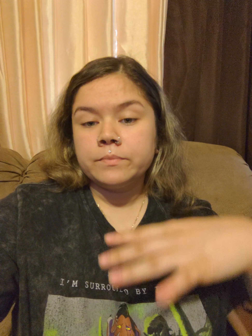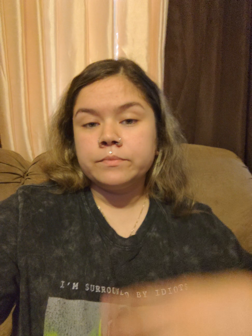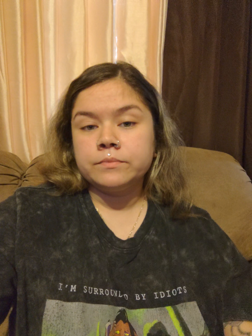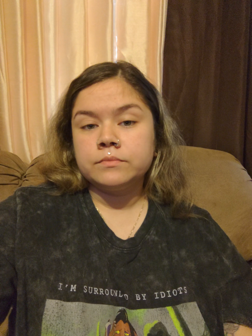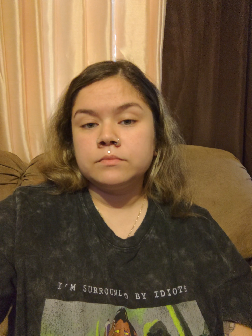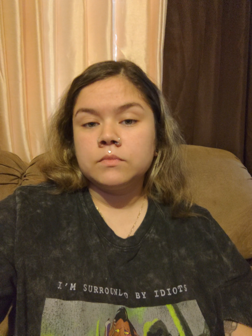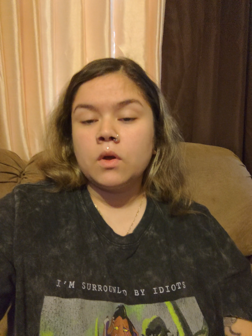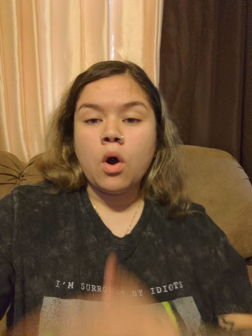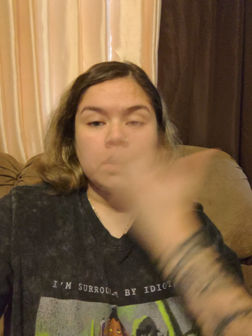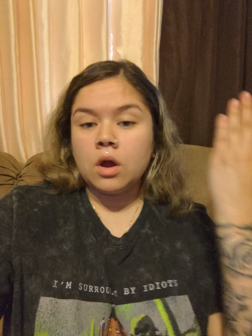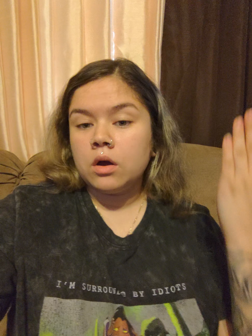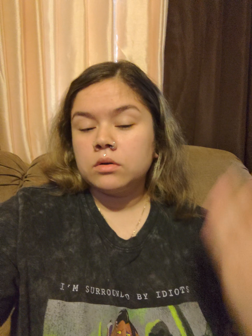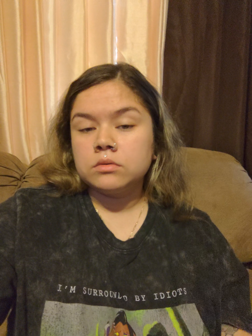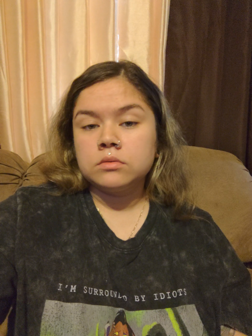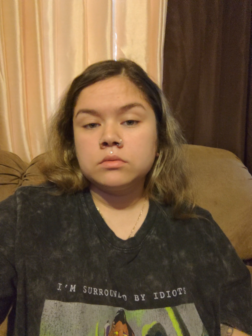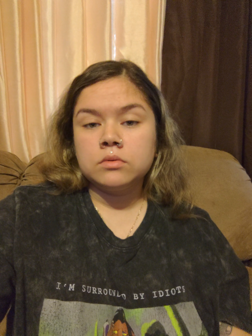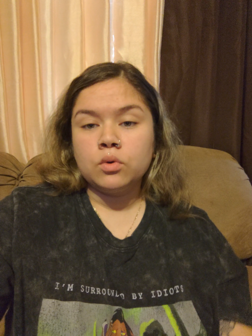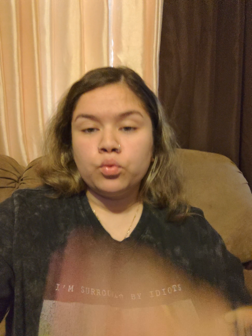all gone